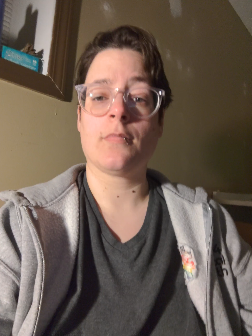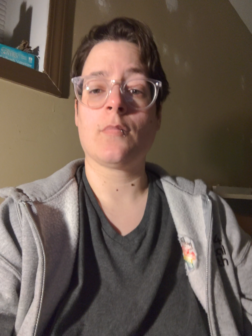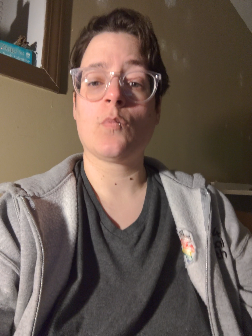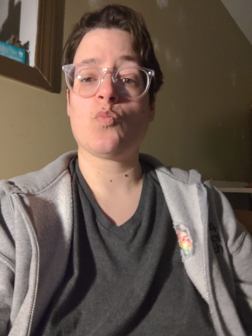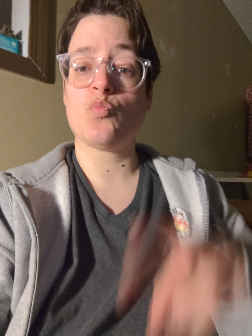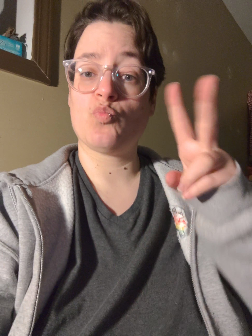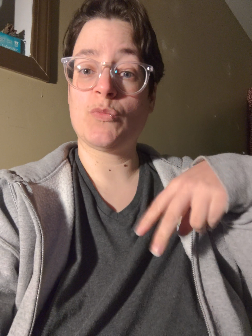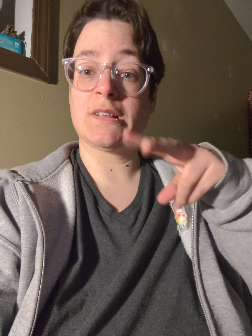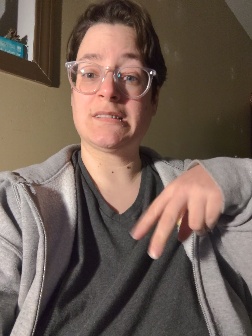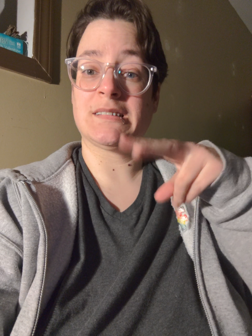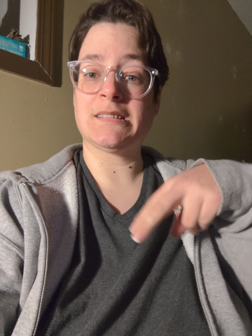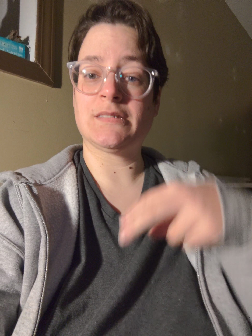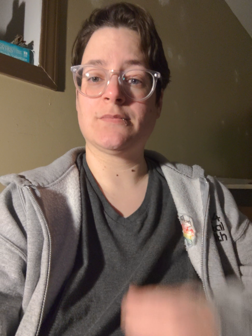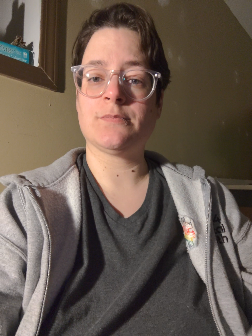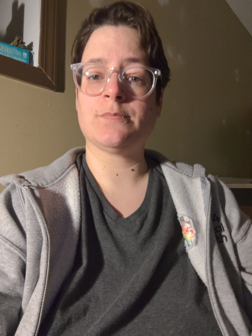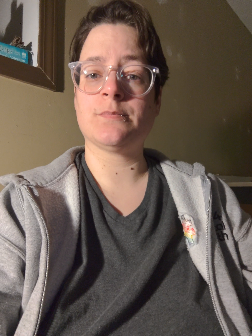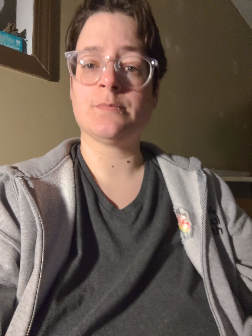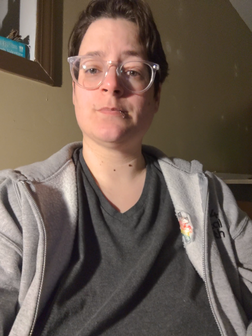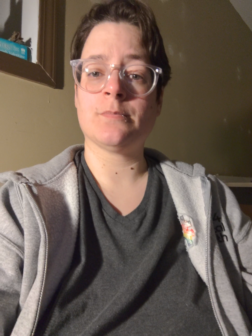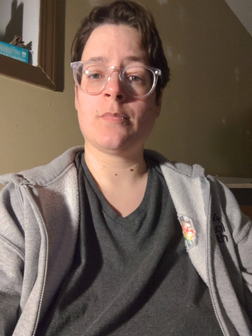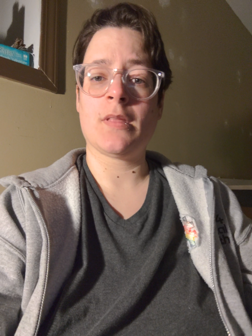read